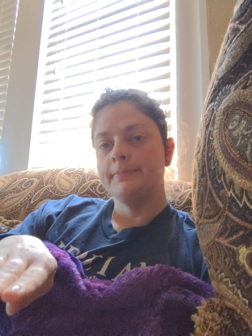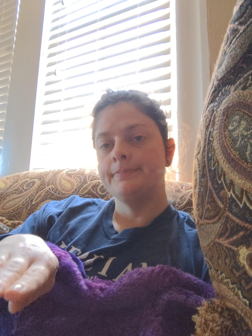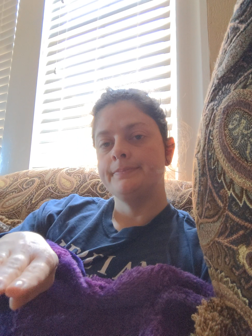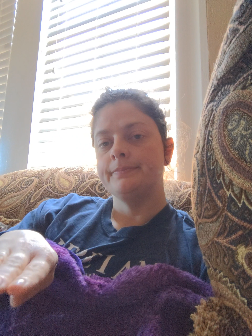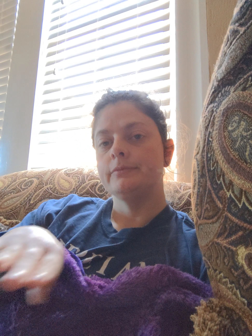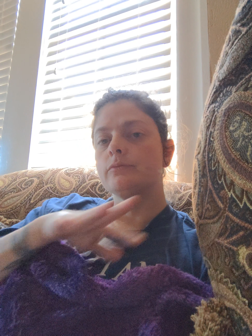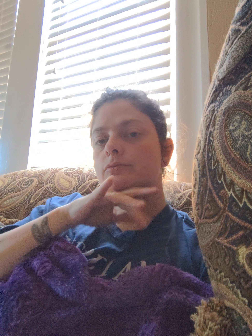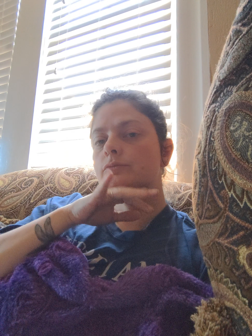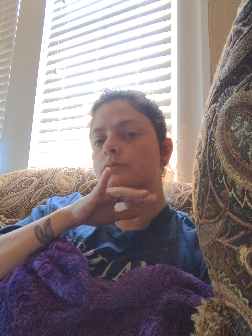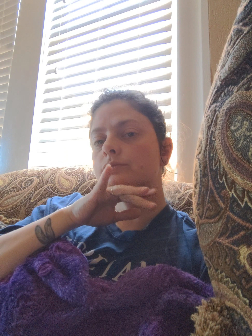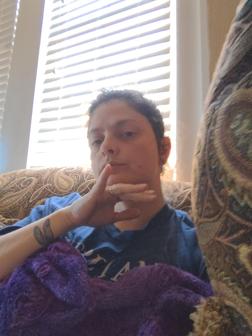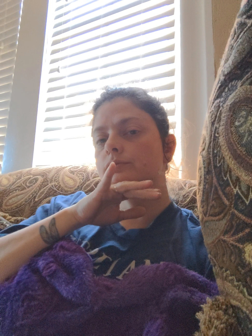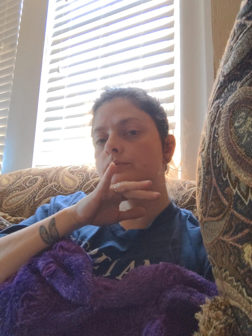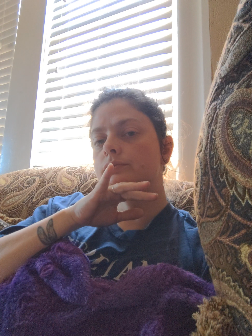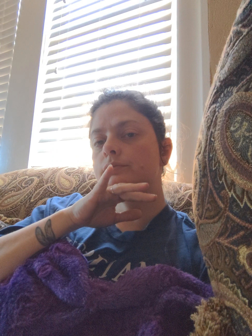dirty